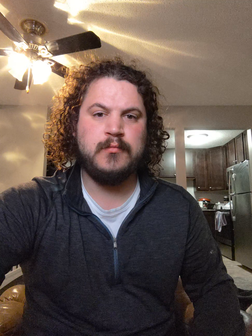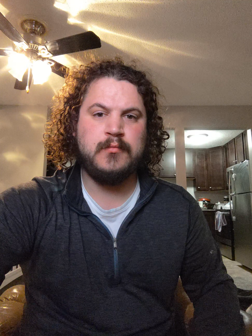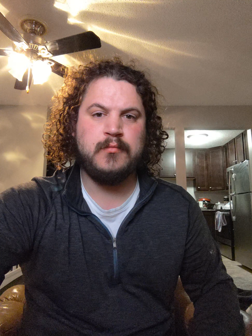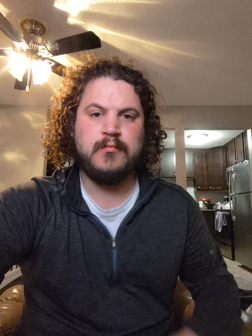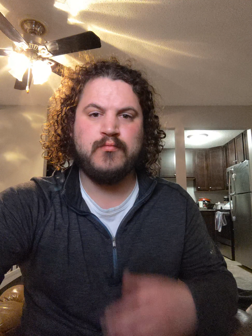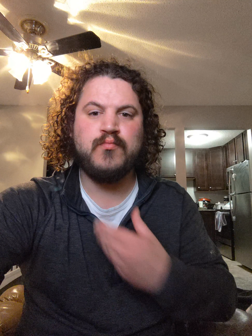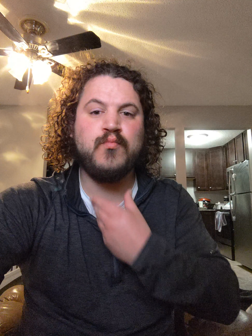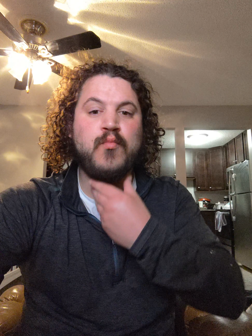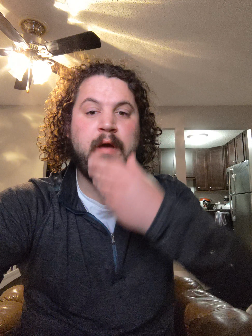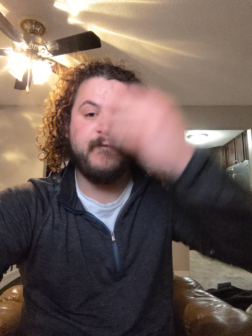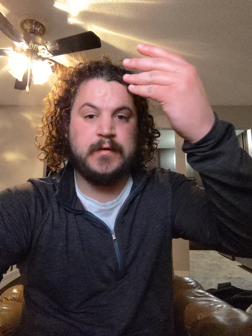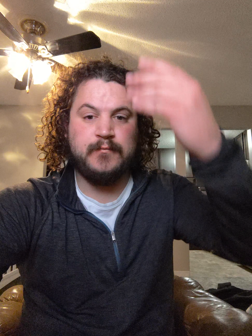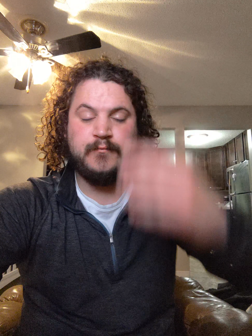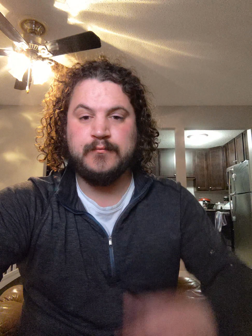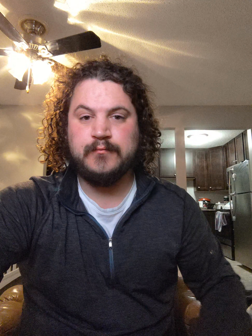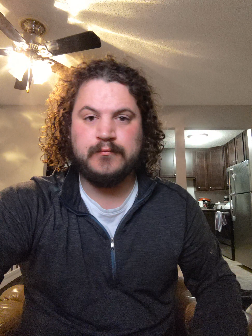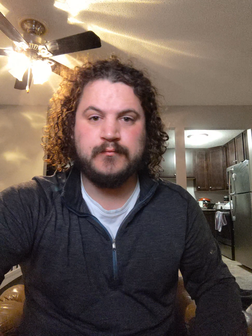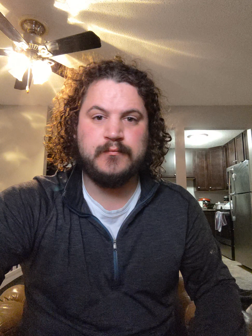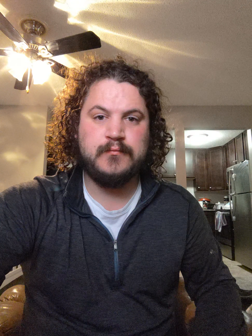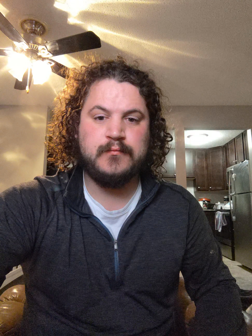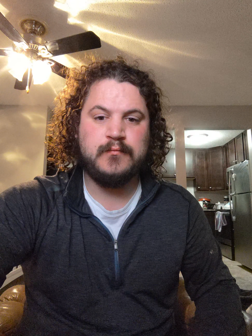giraffe